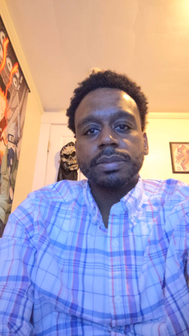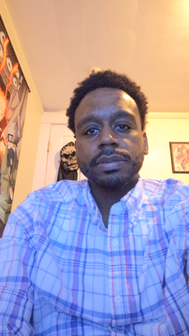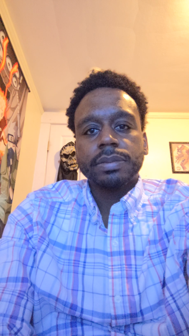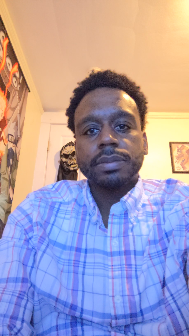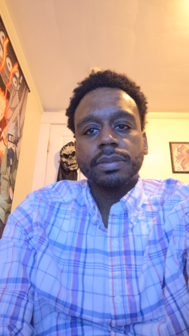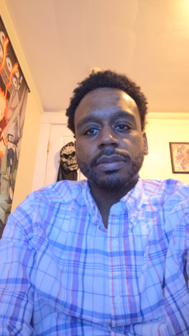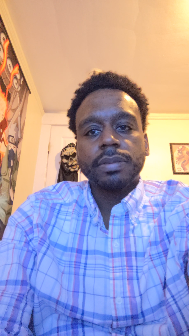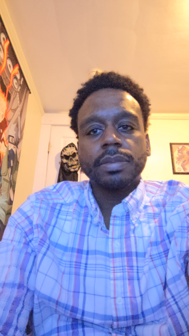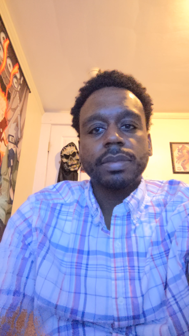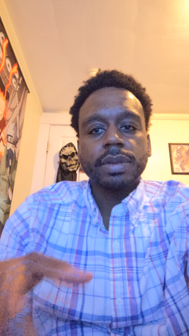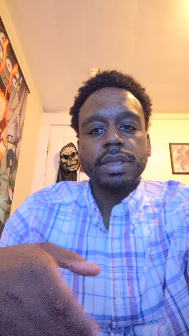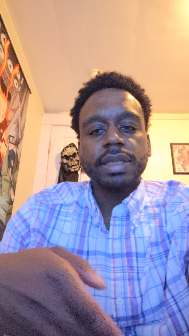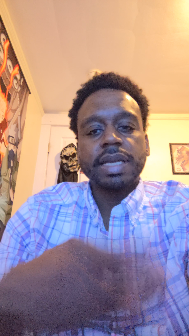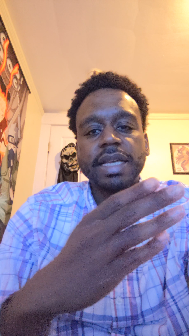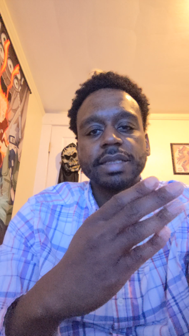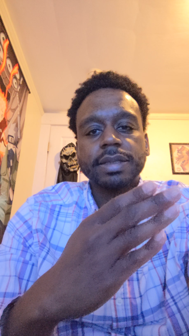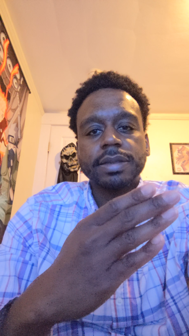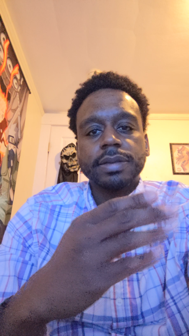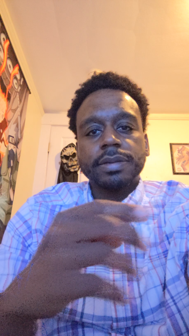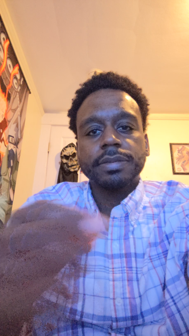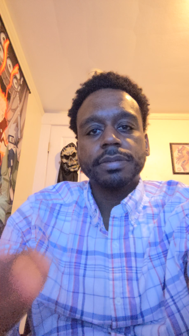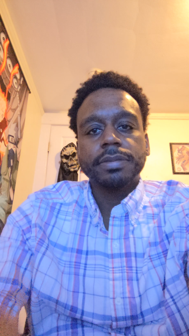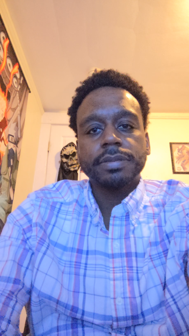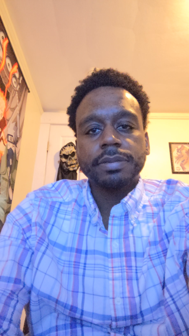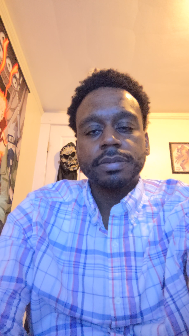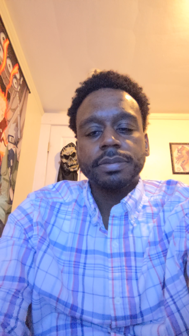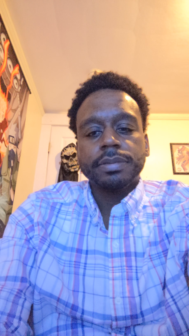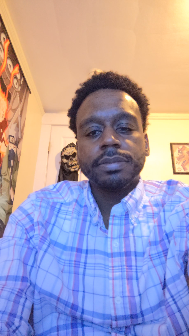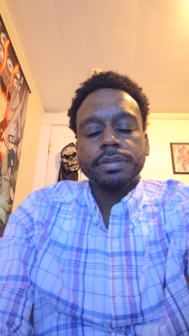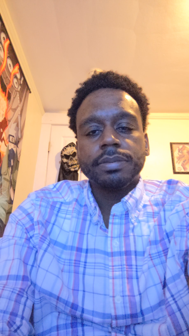kick